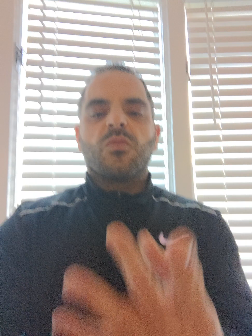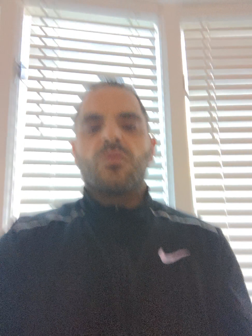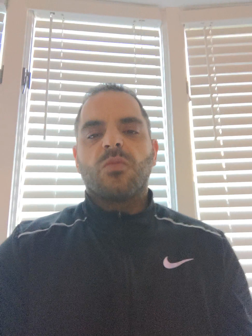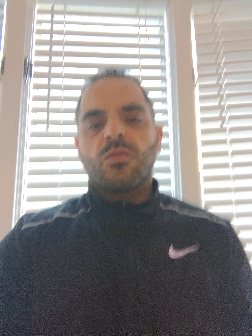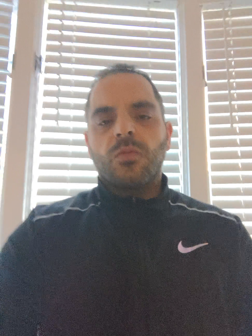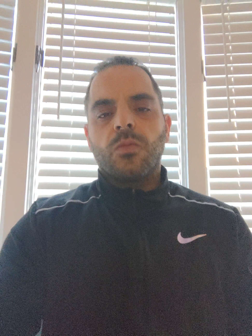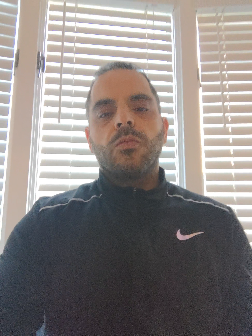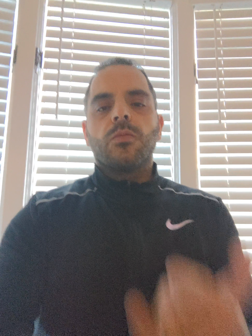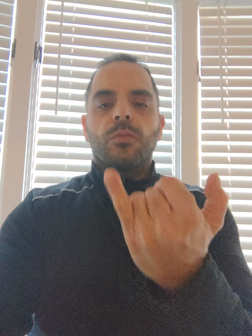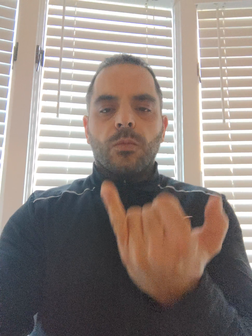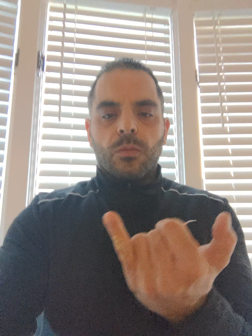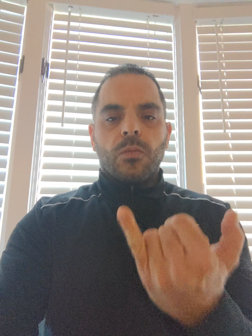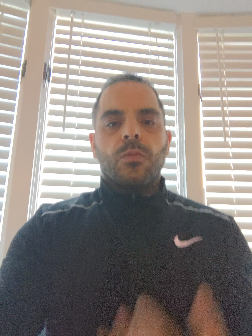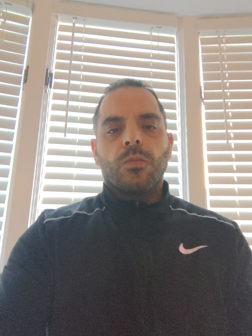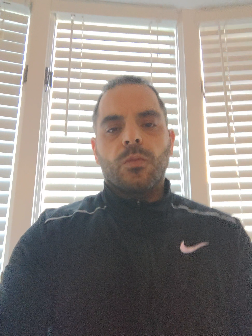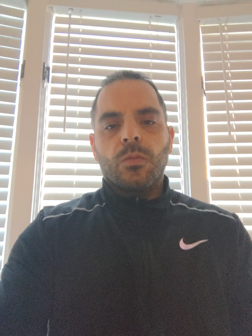now